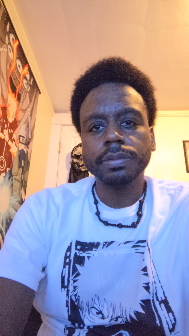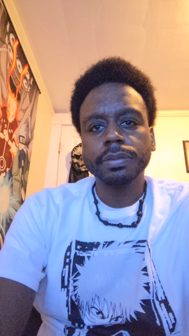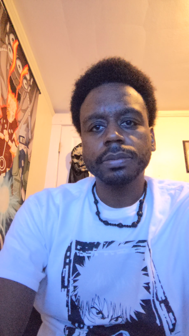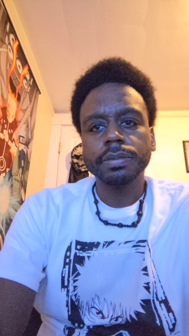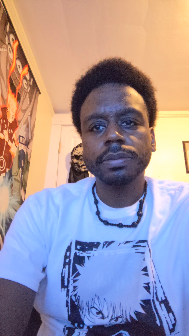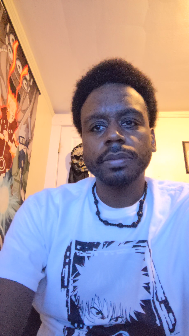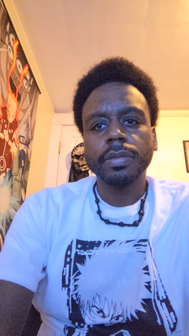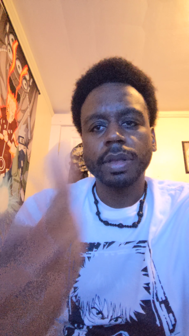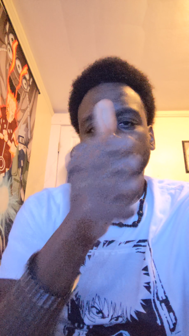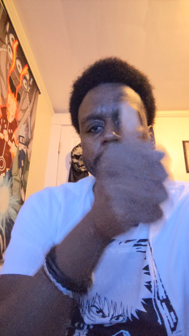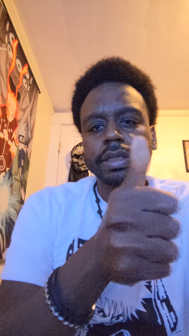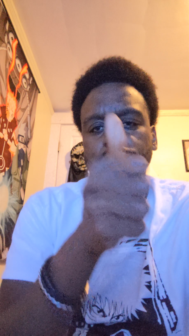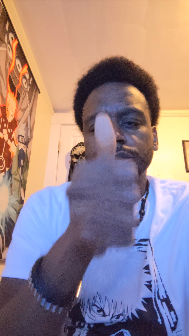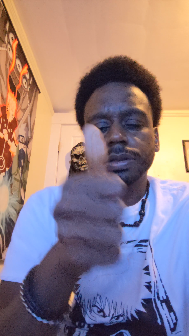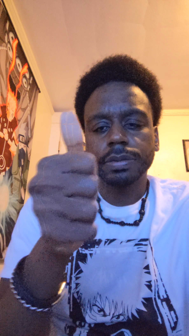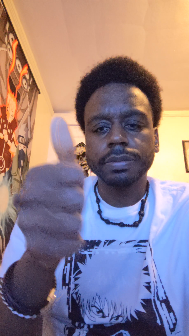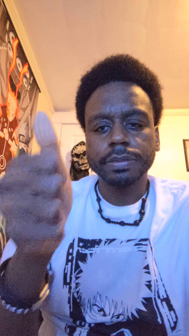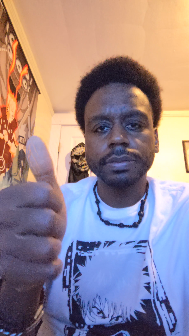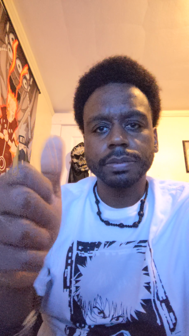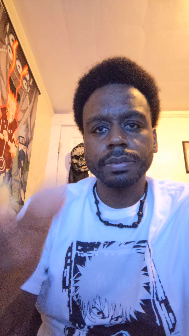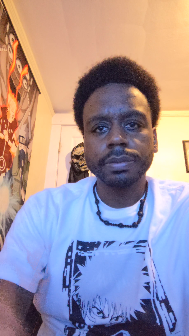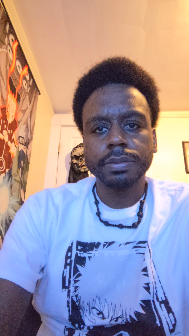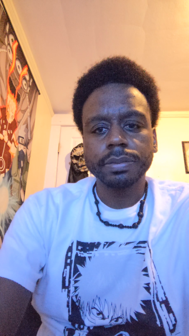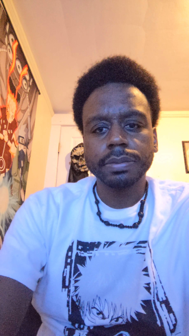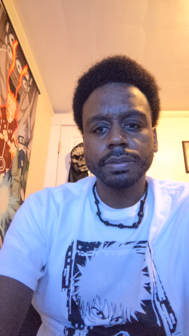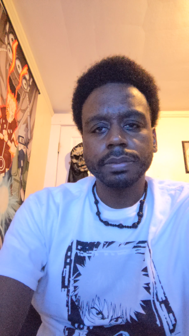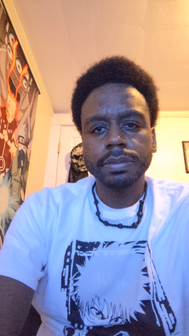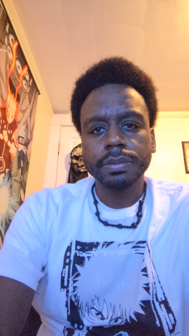each